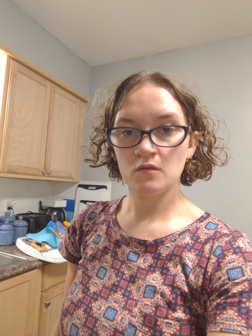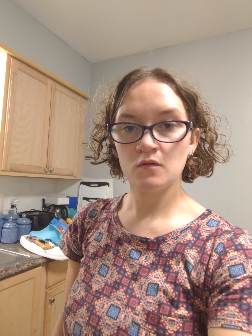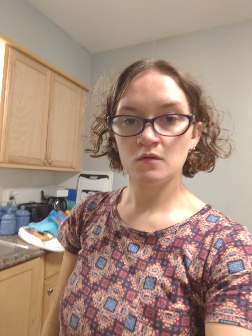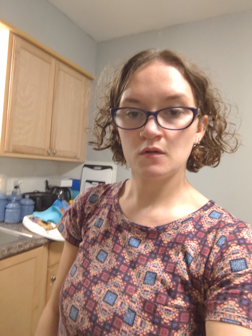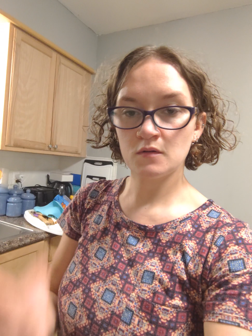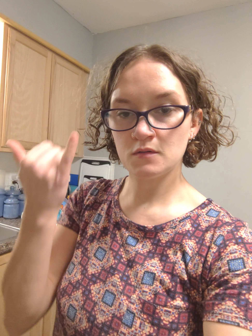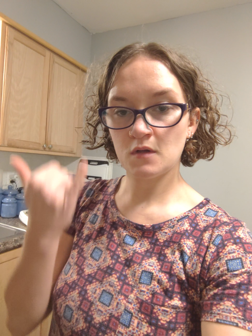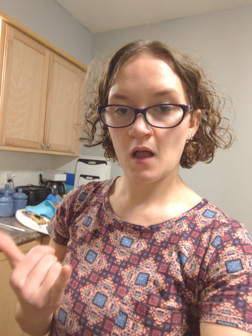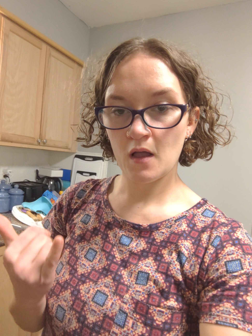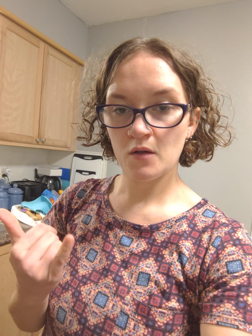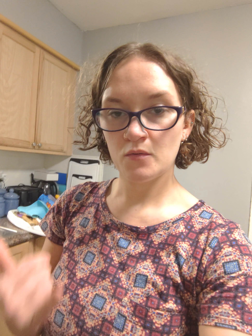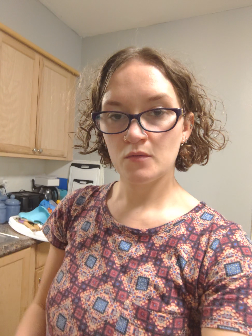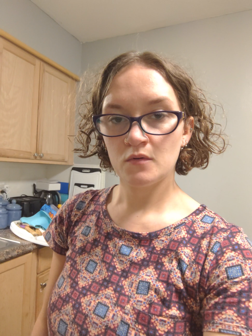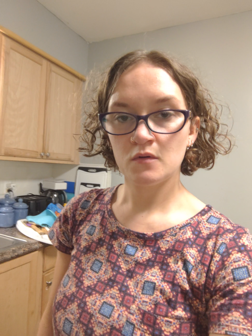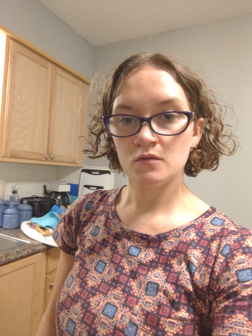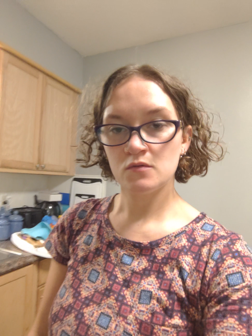now